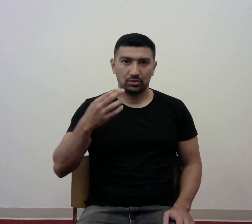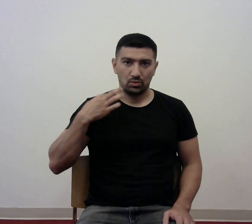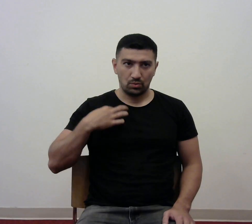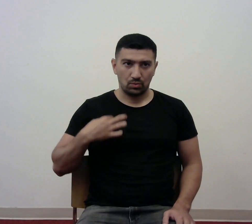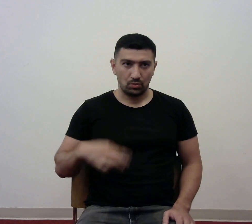oğul